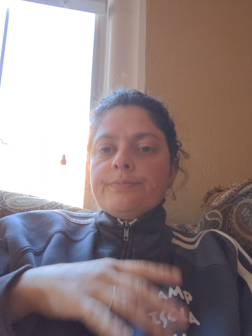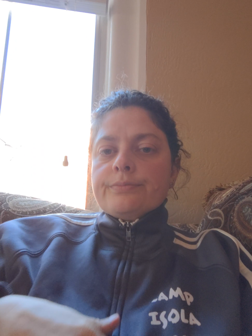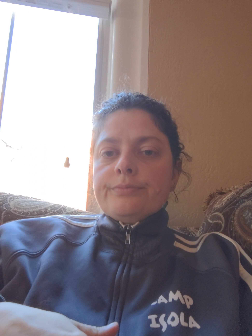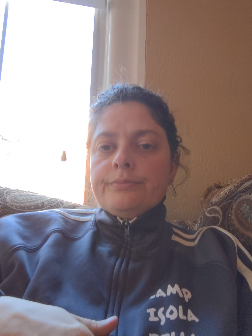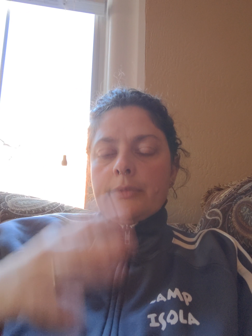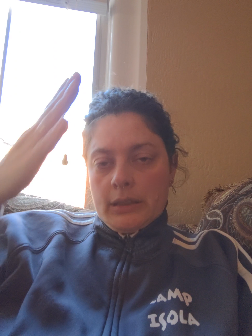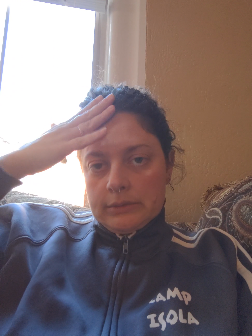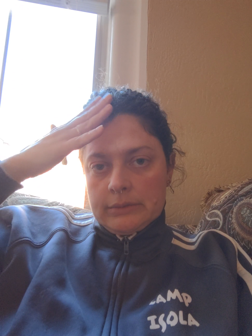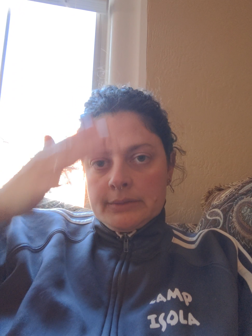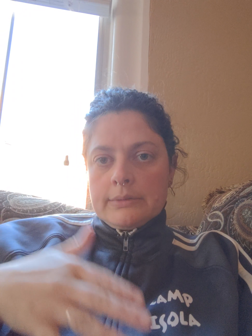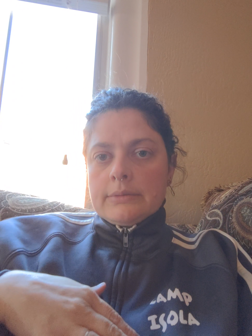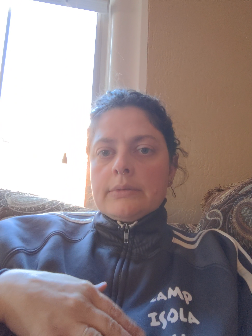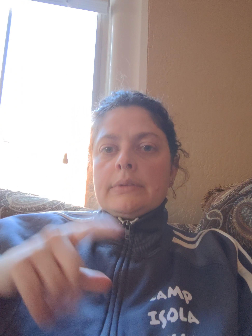hat